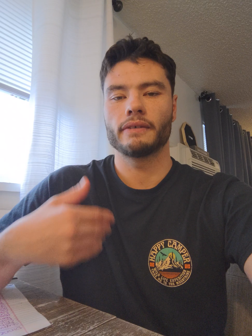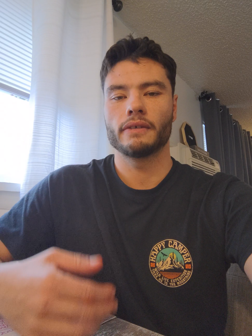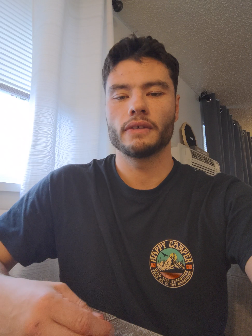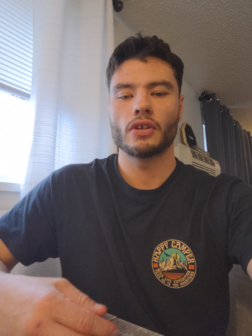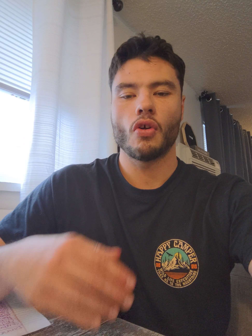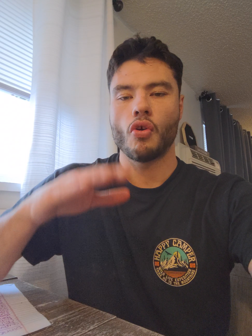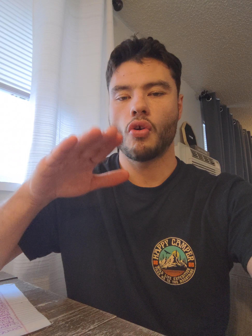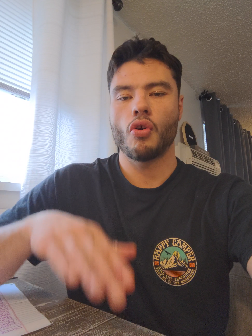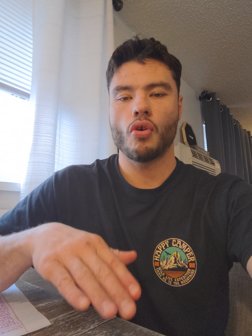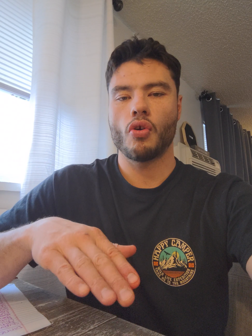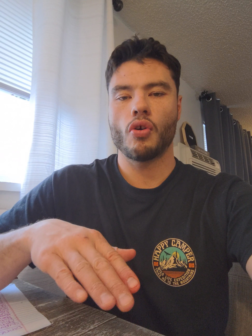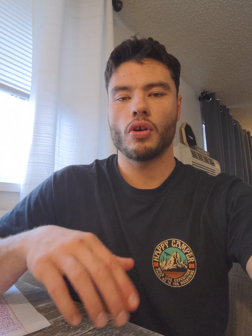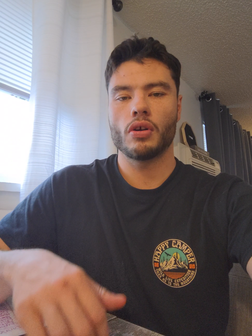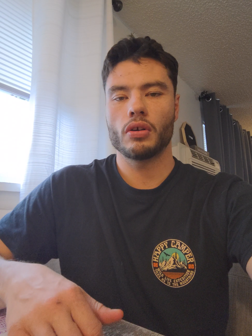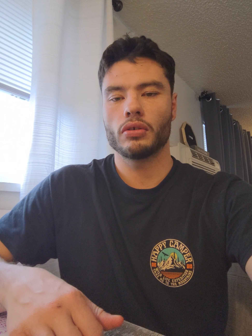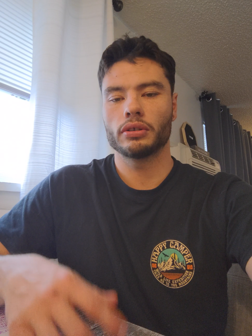on